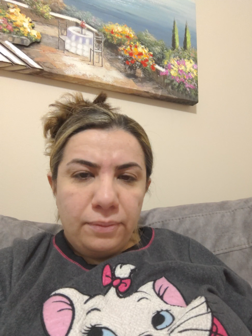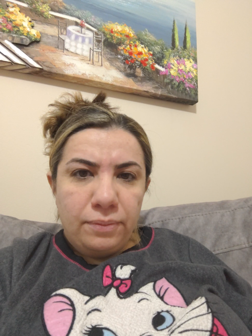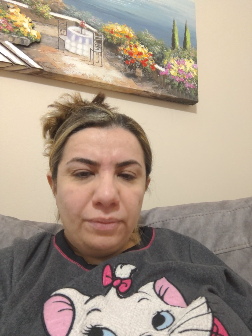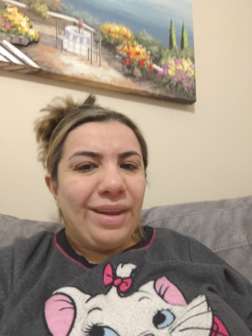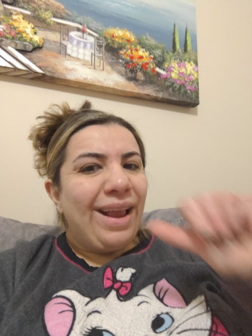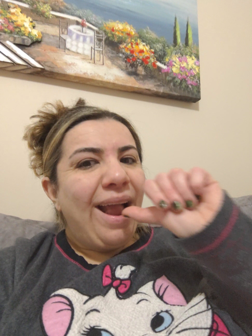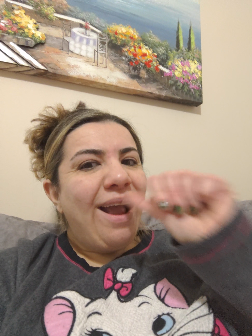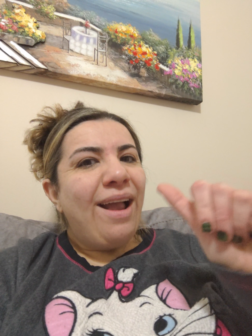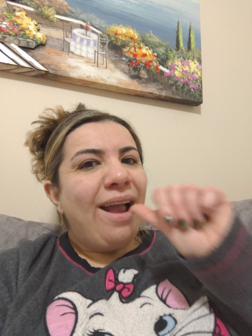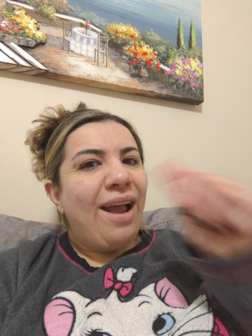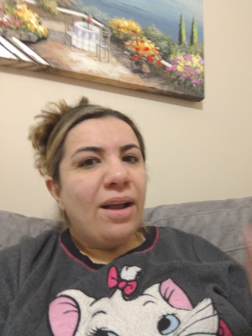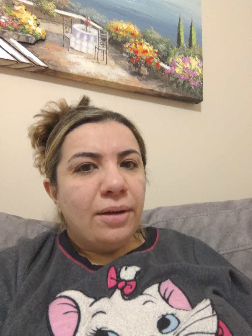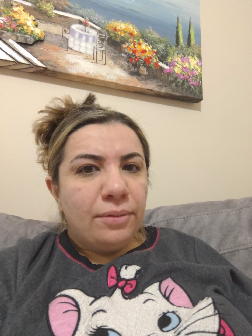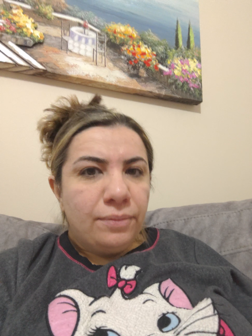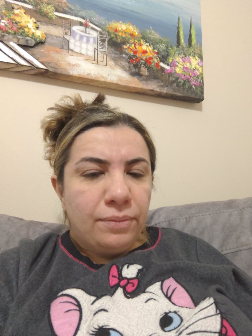nuts